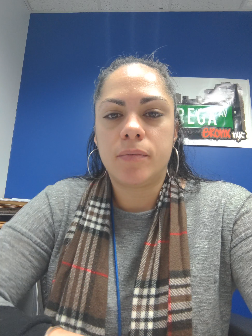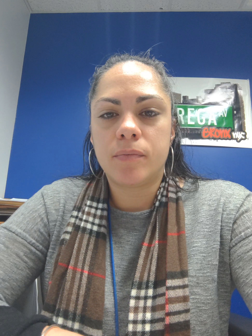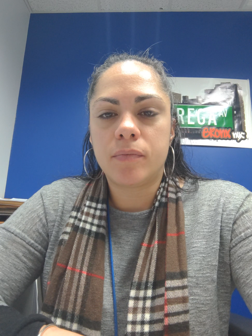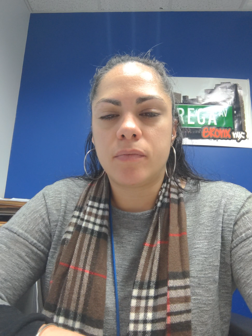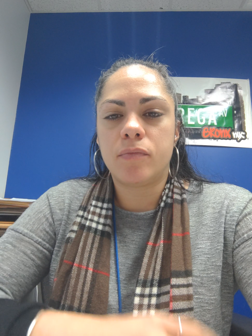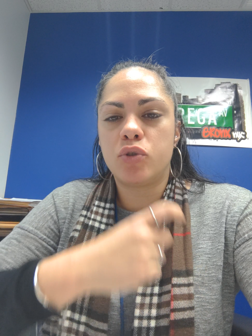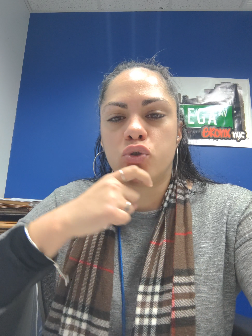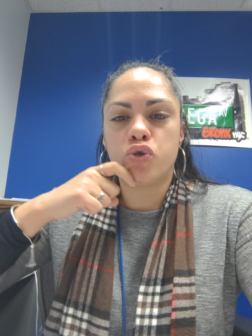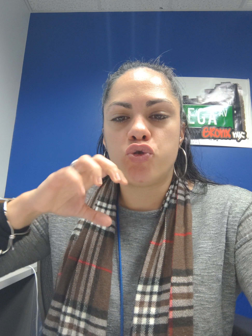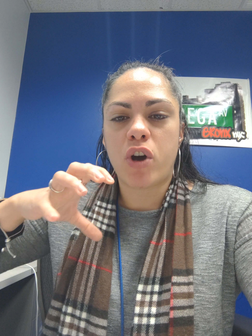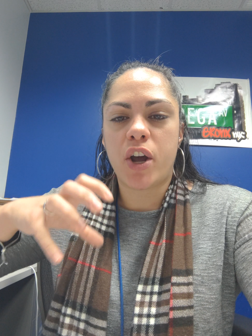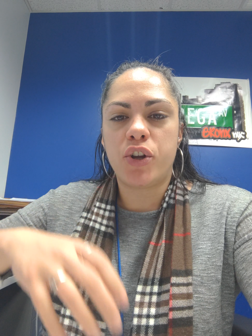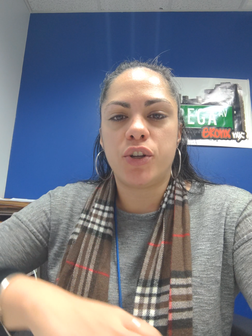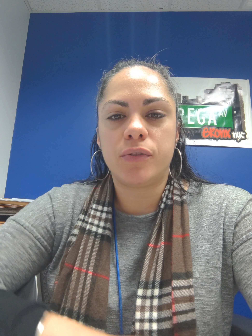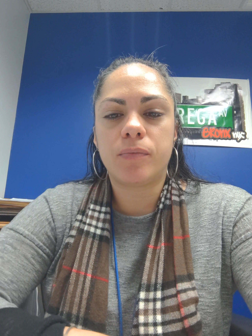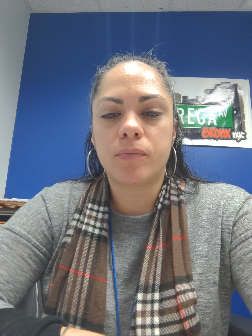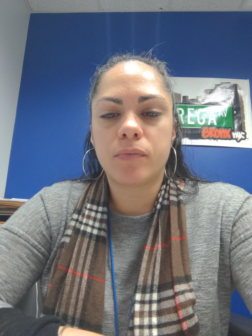dryer